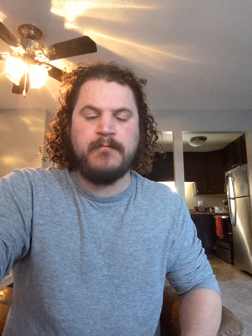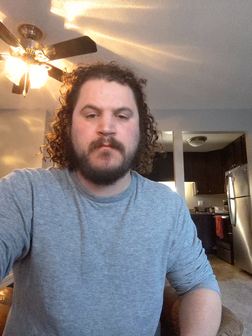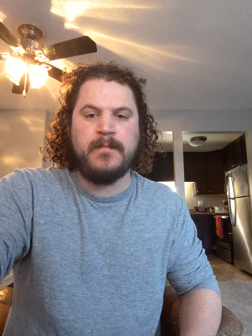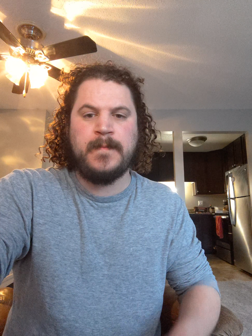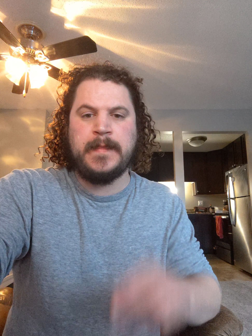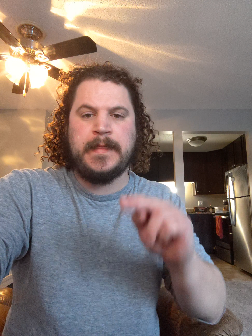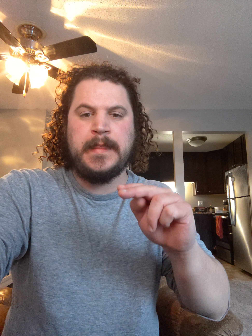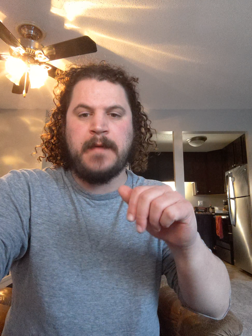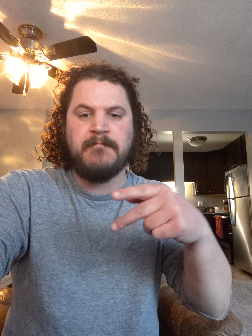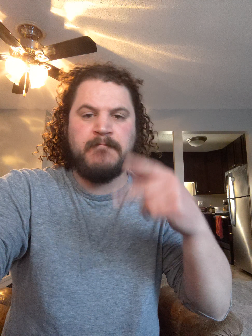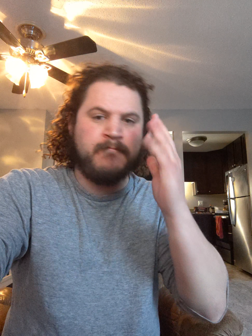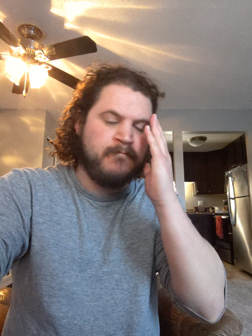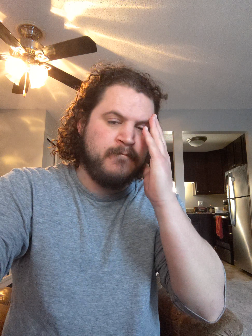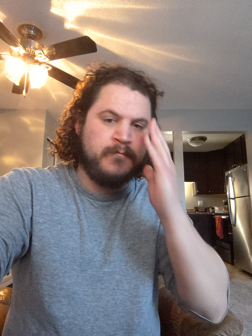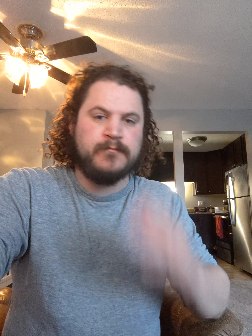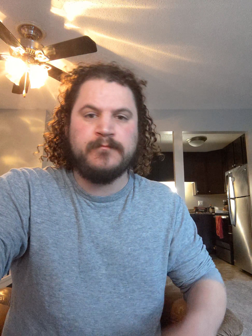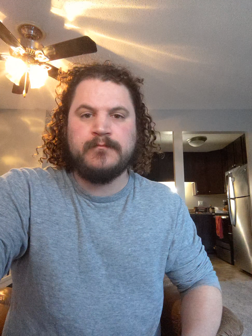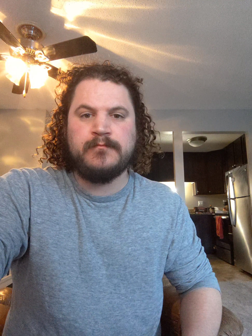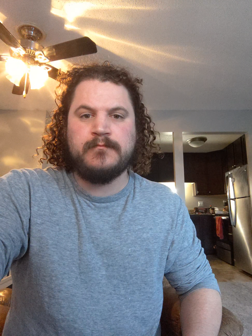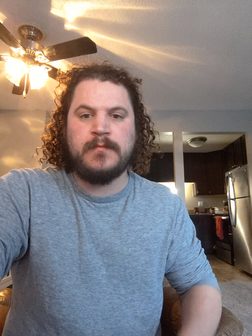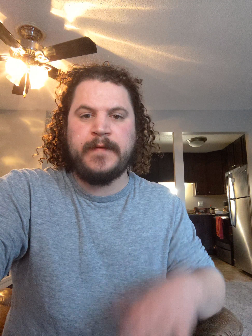nap